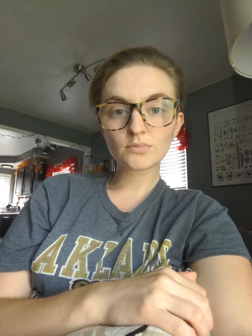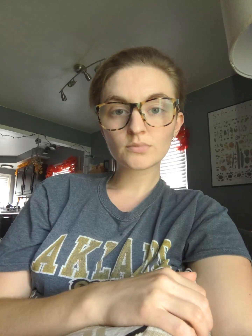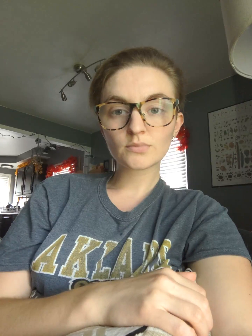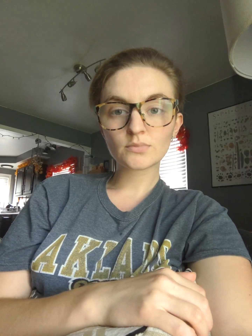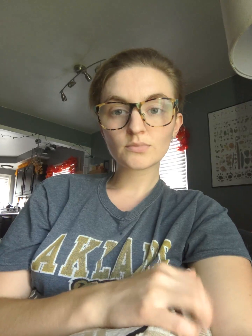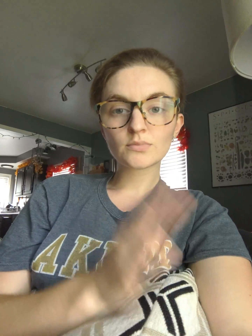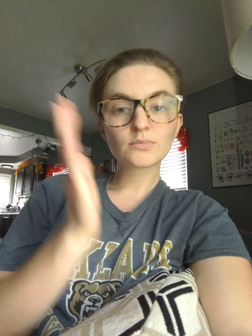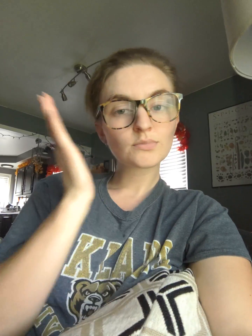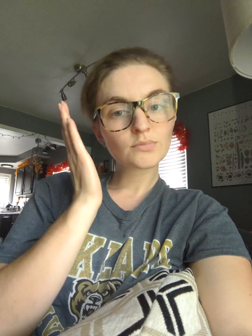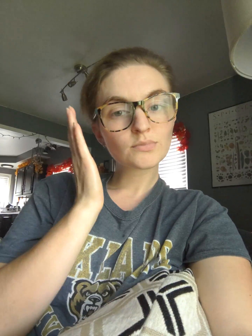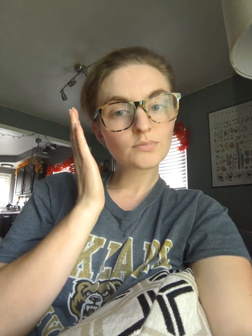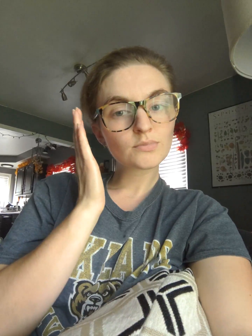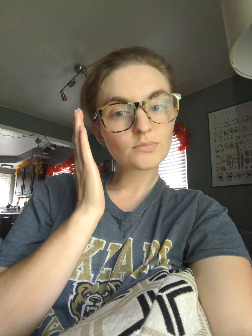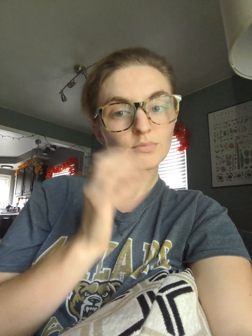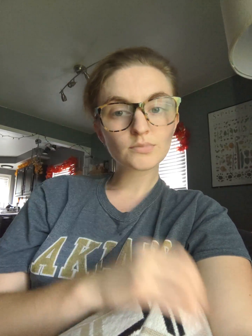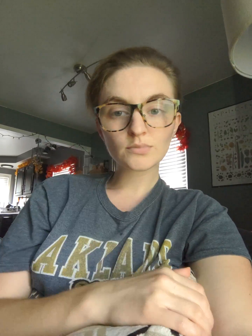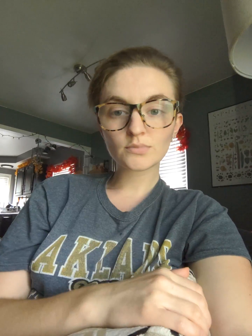pillow